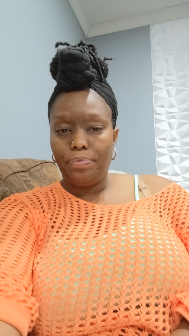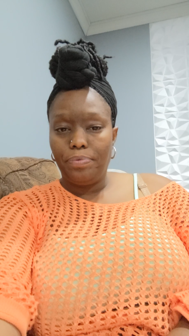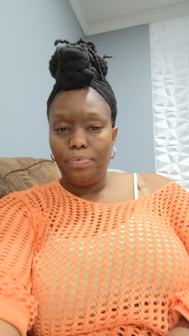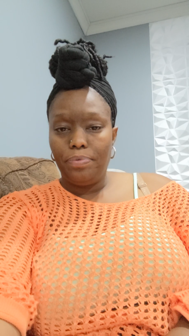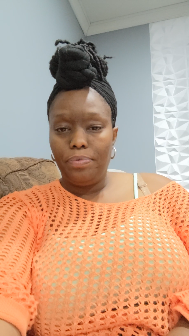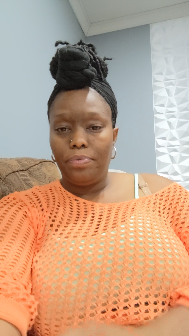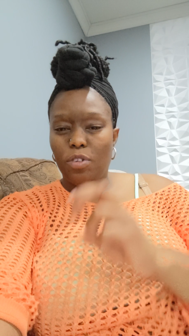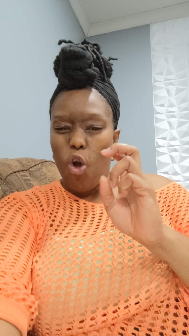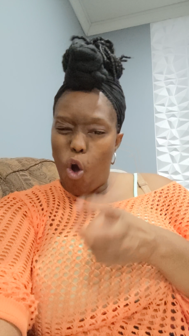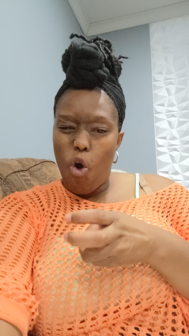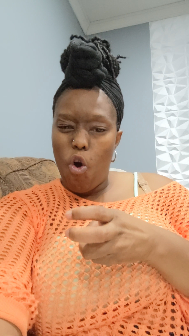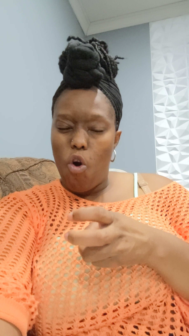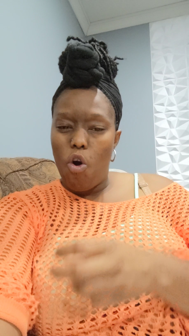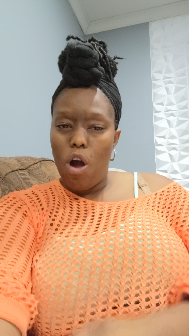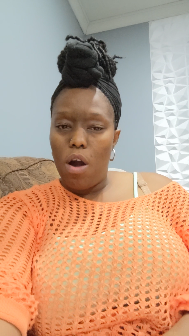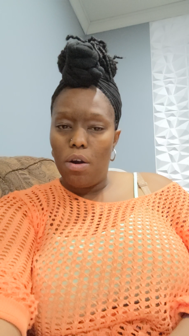hard